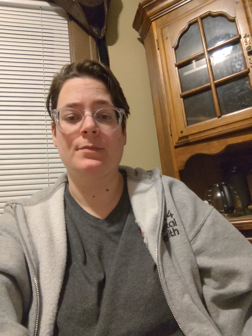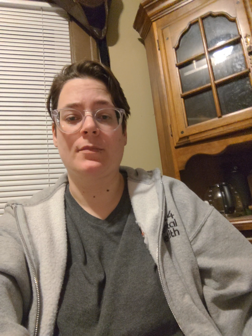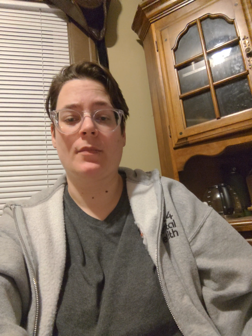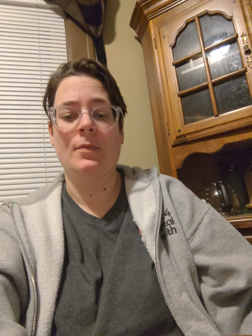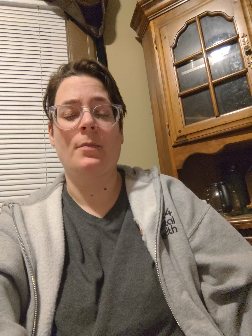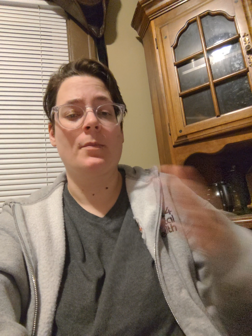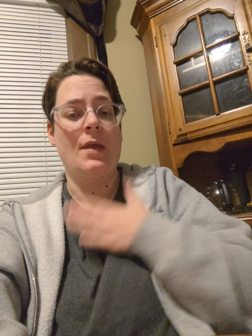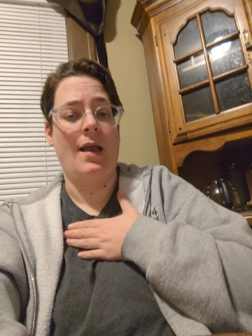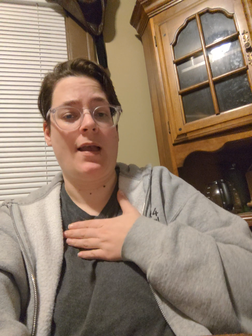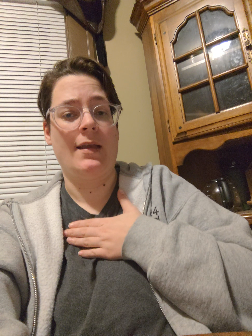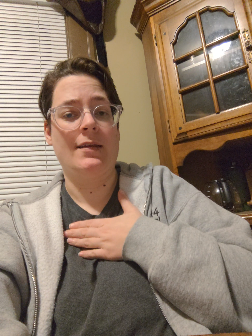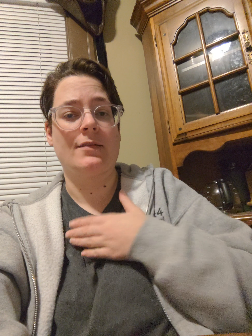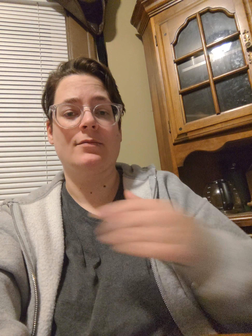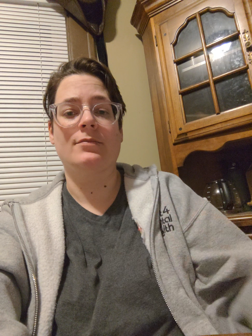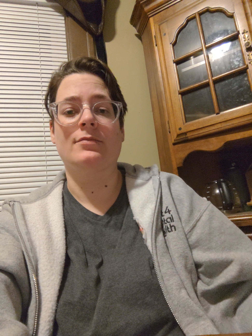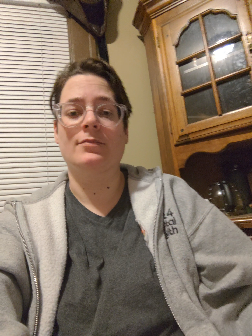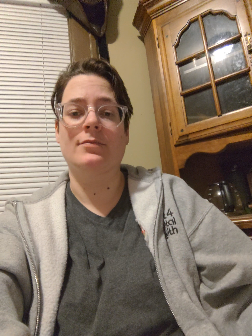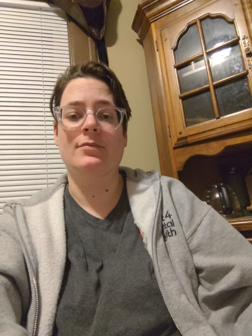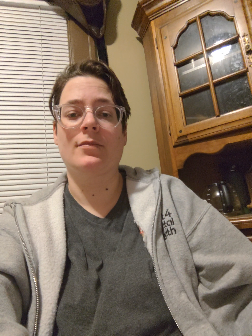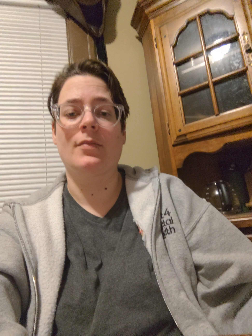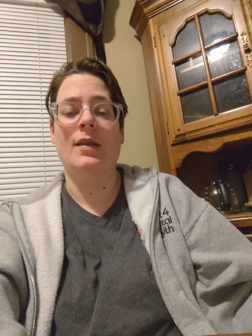my